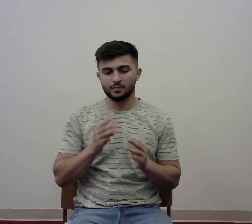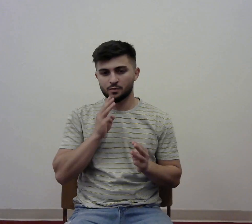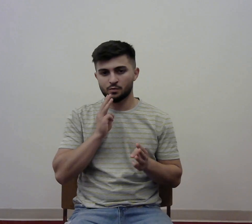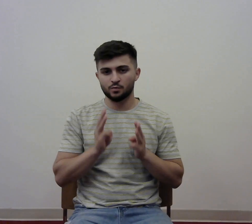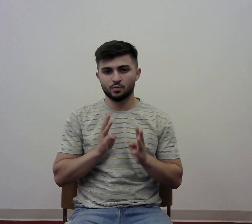mətbəx